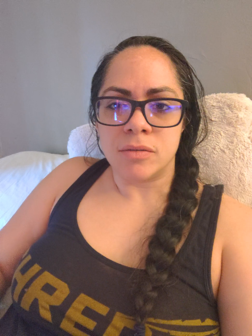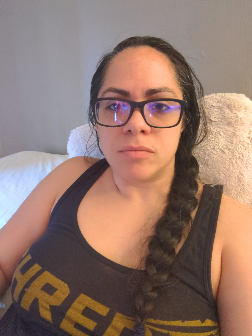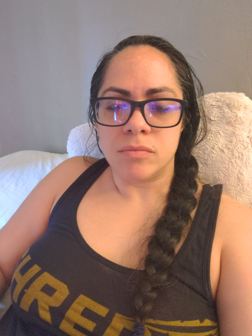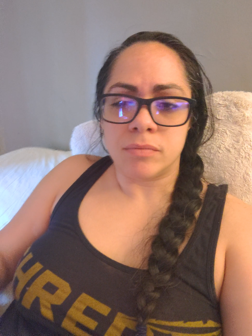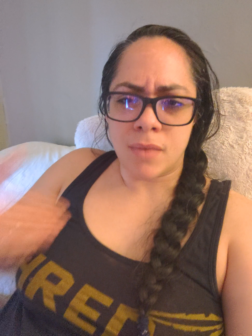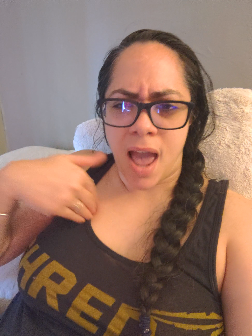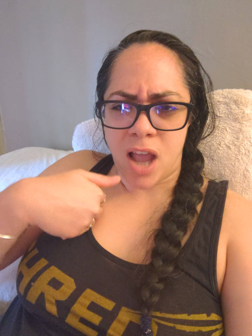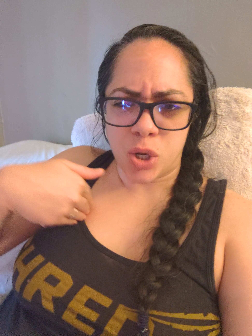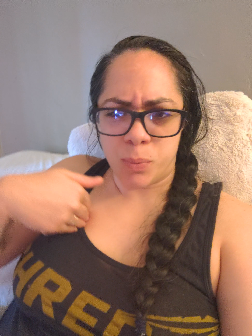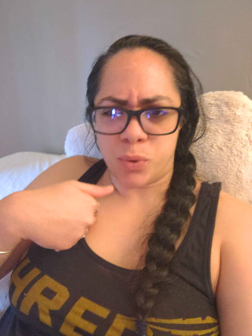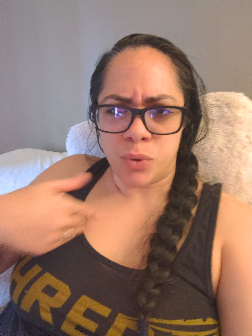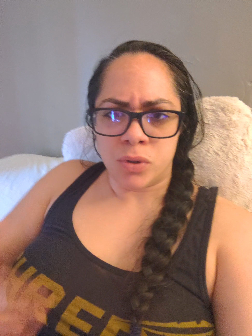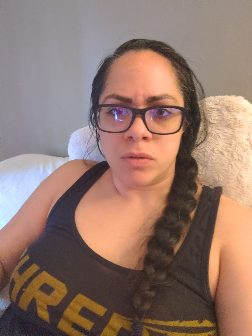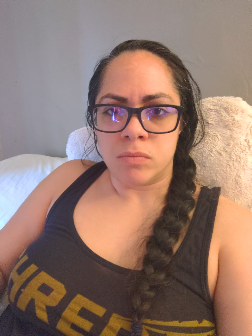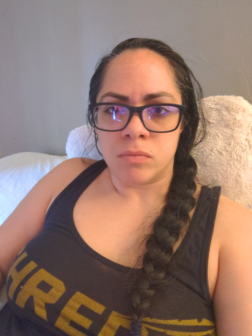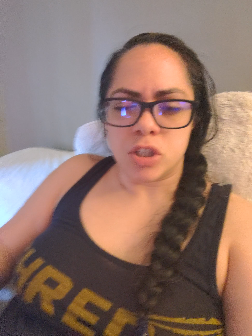animal